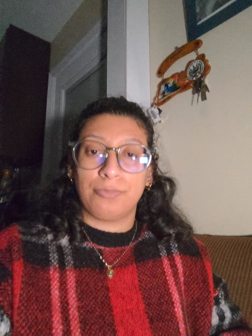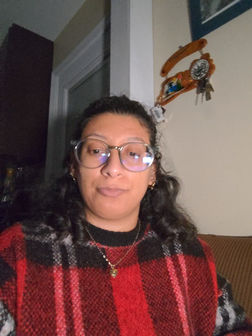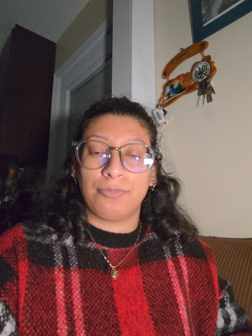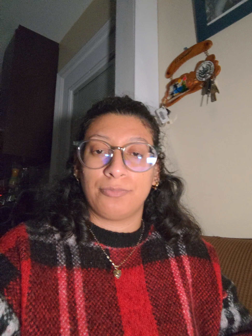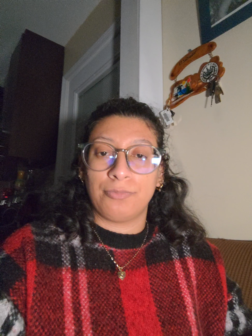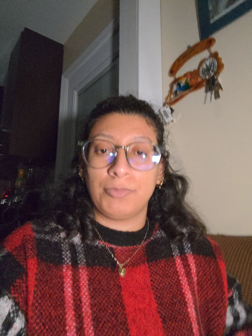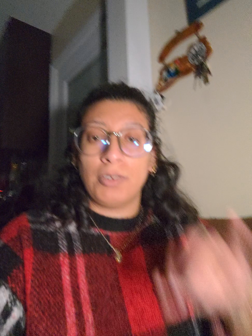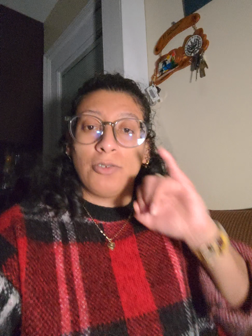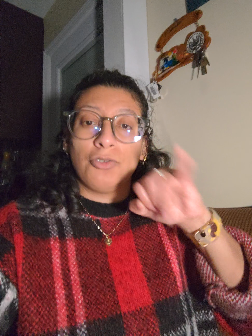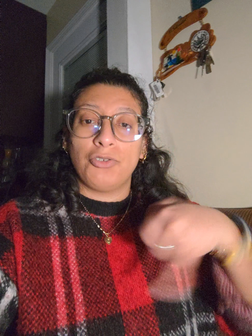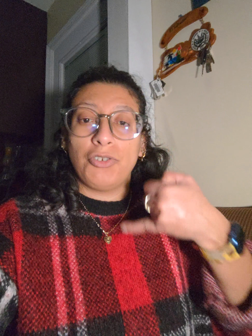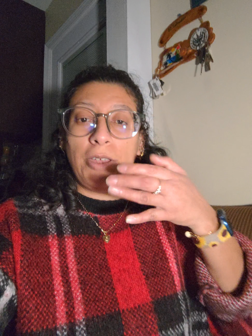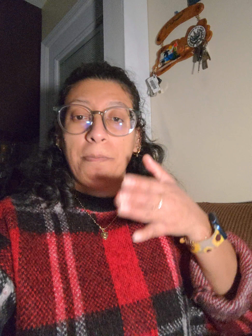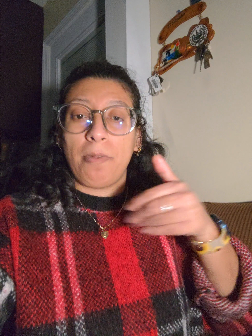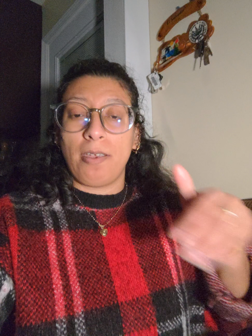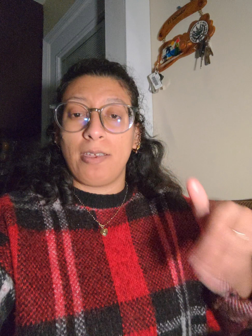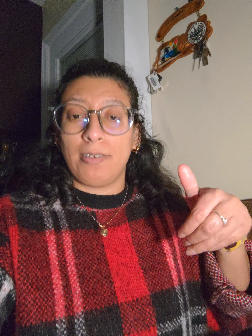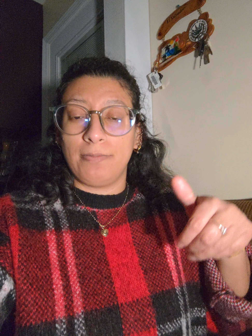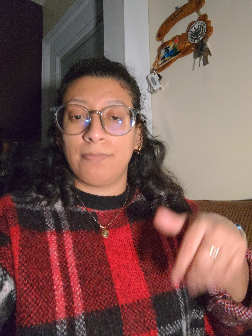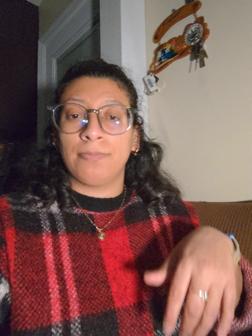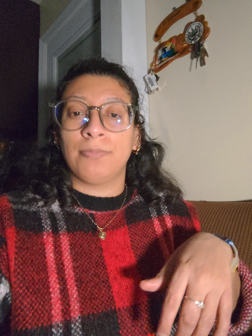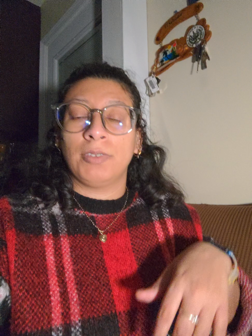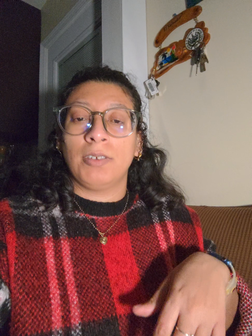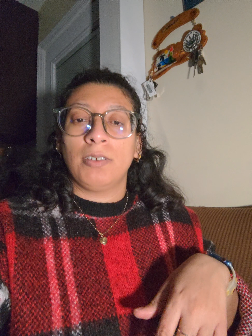jeans